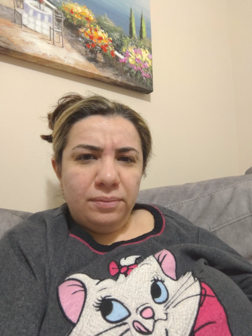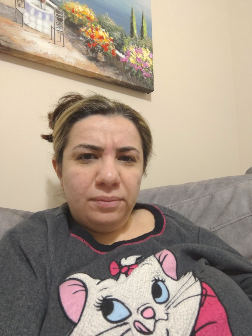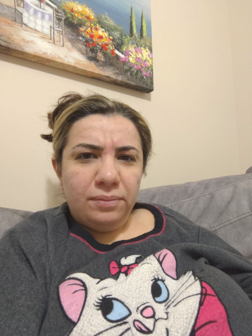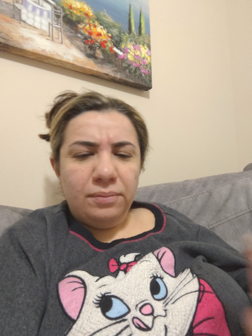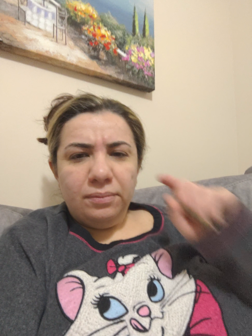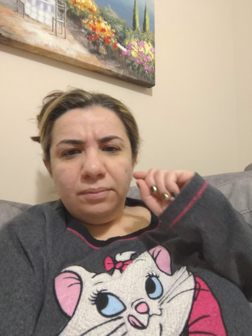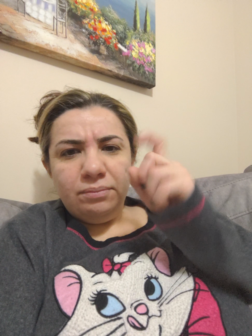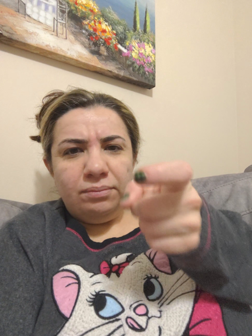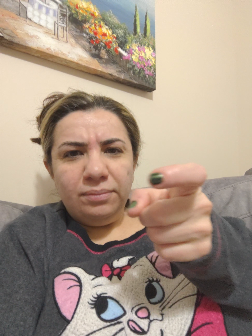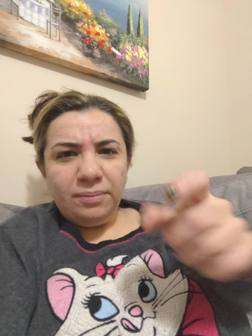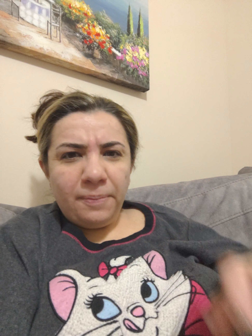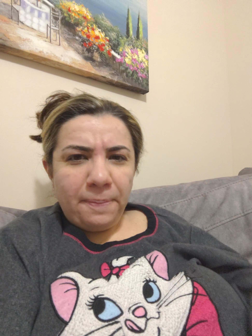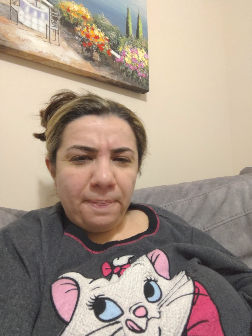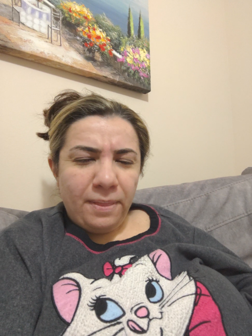gift